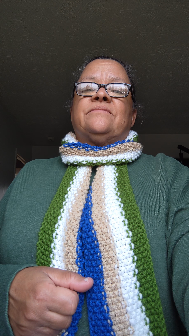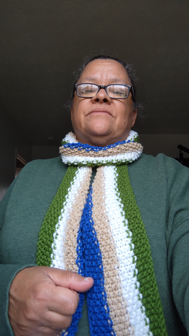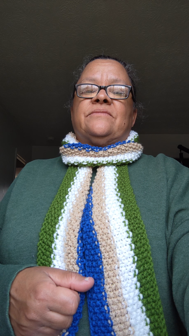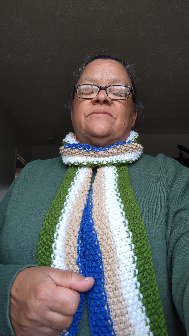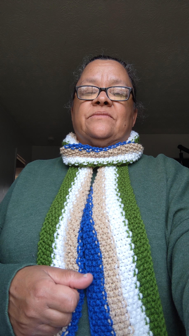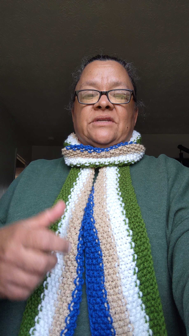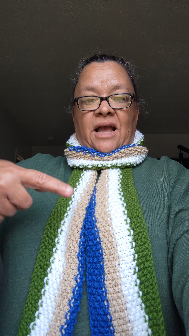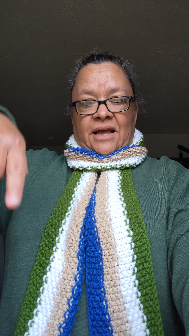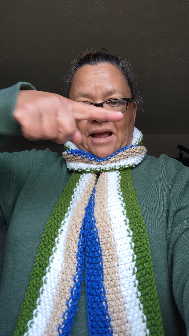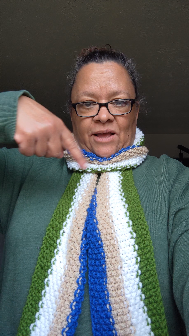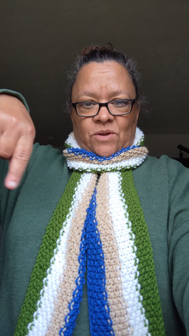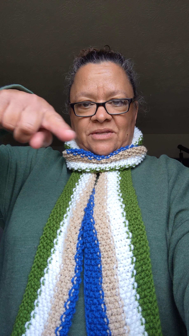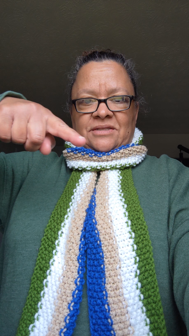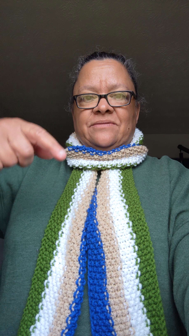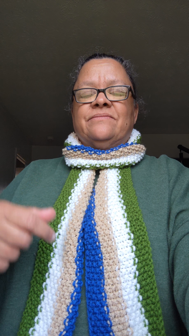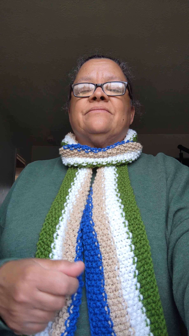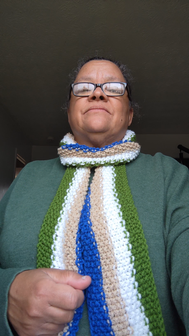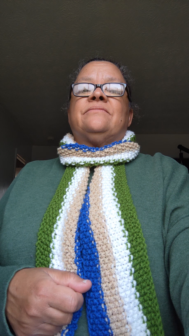around